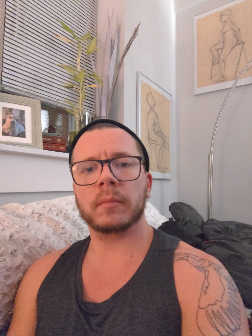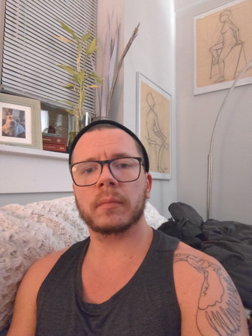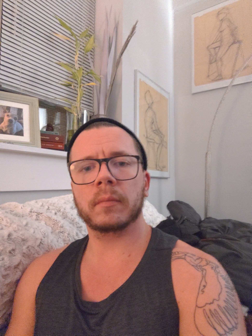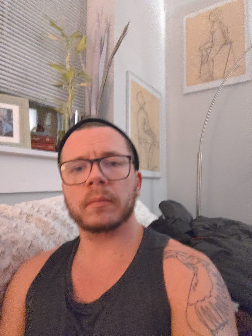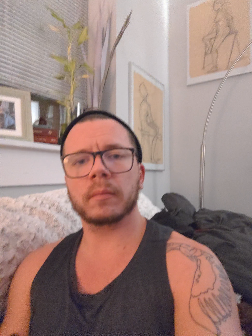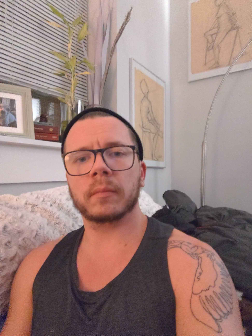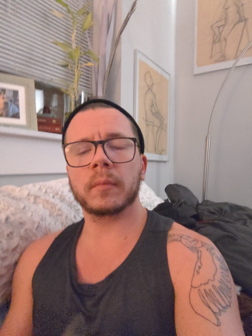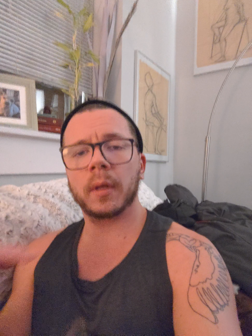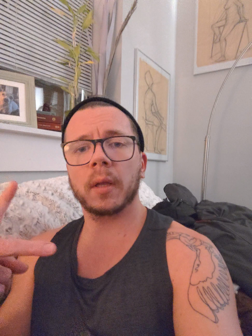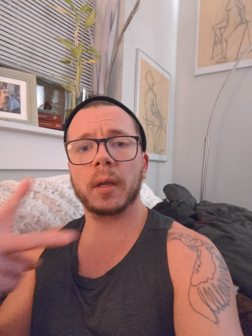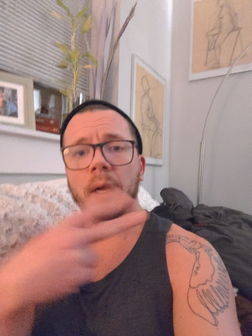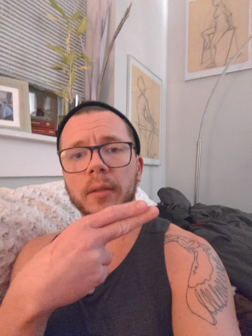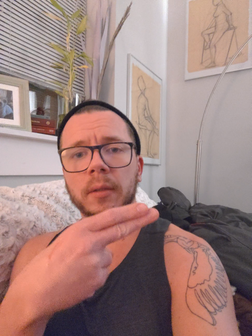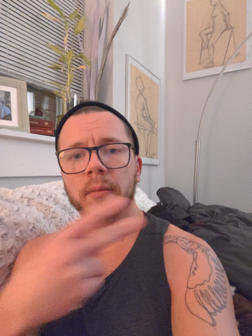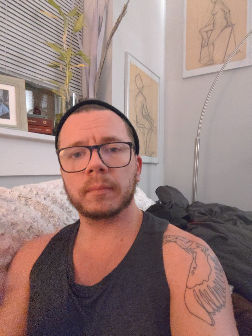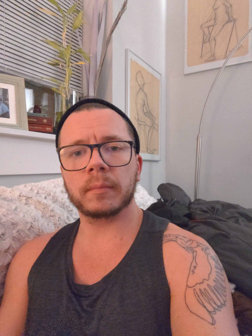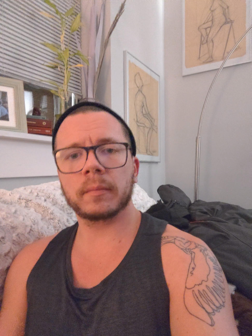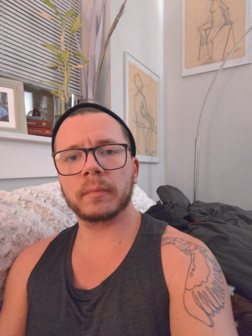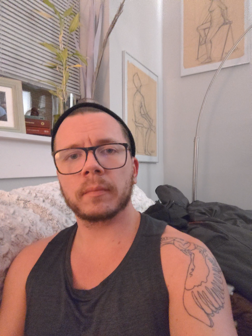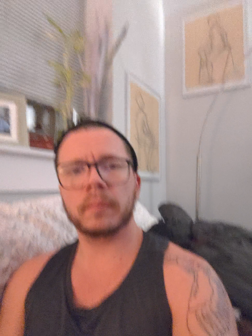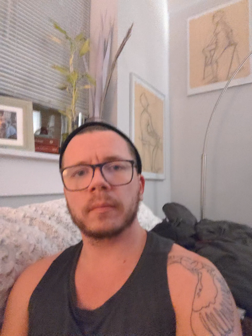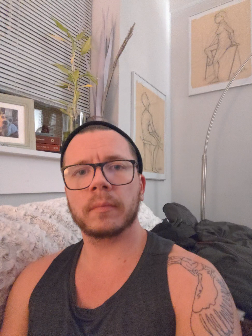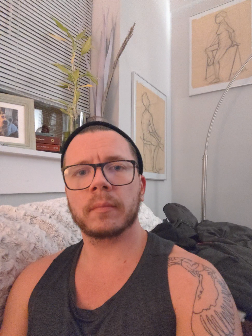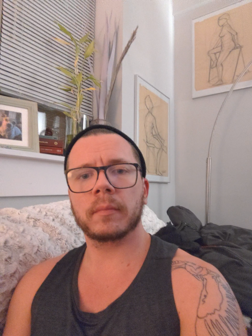cut